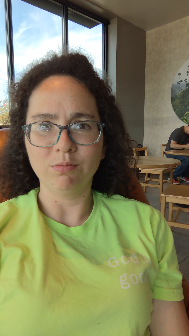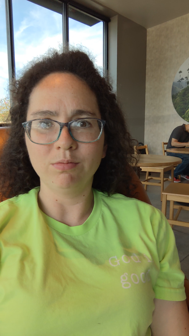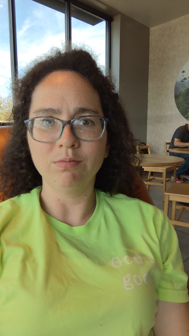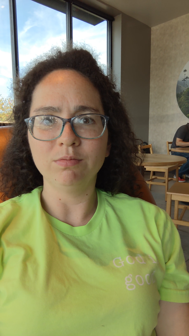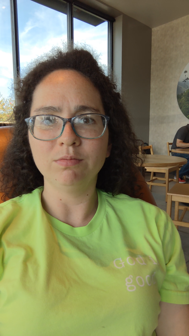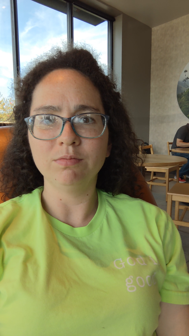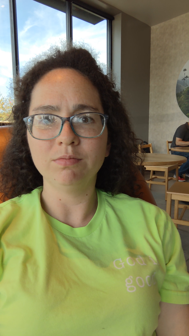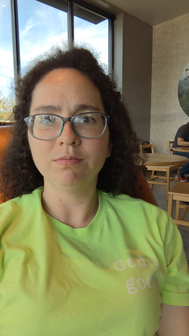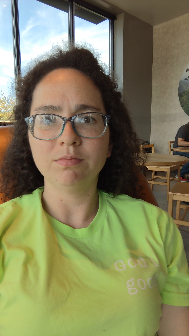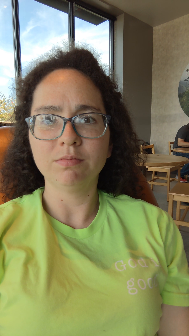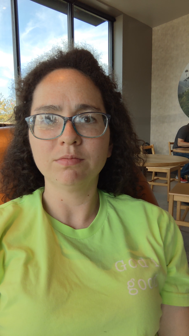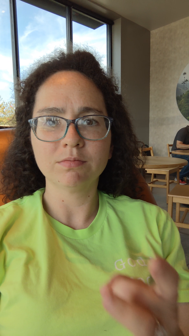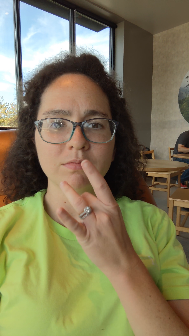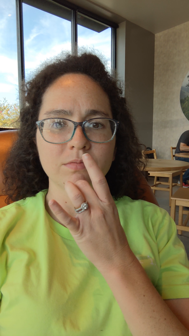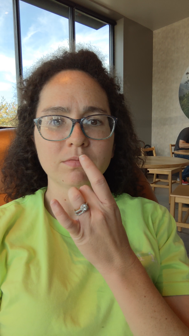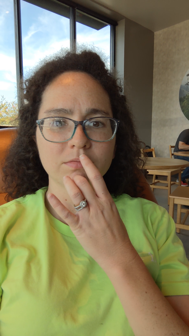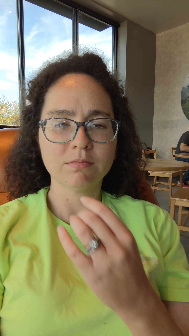light bulb